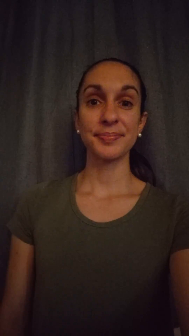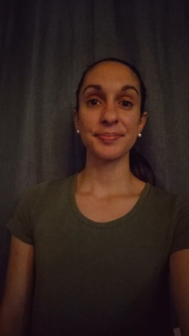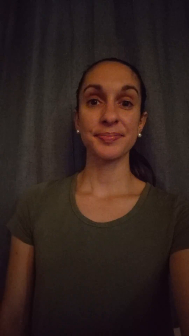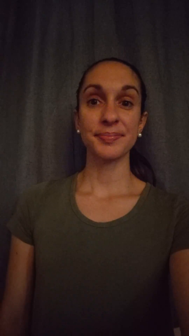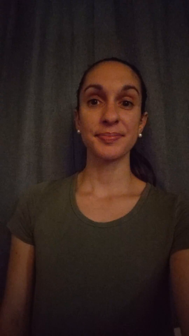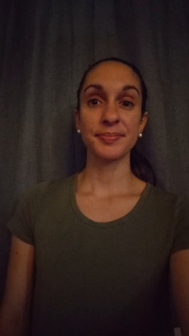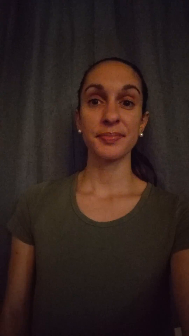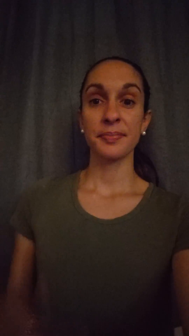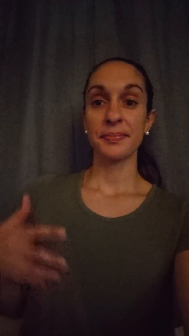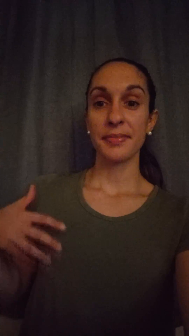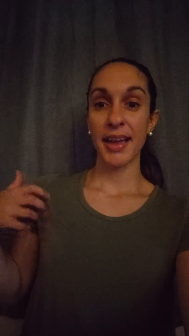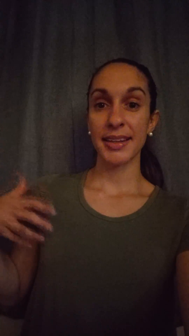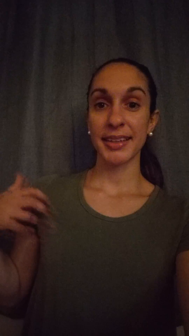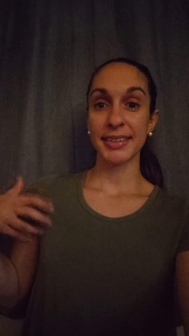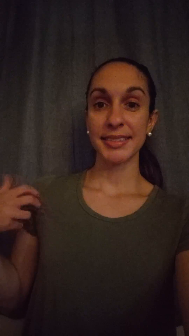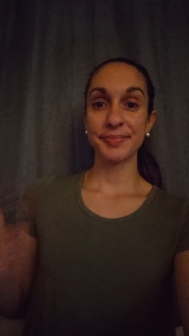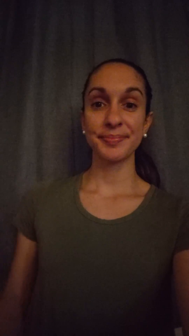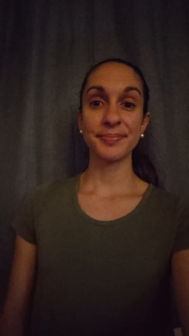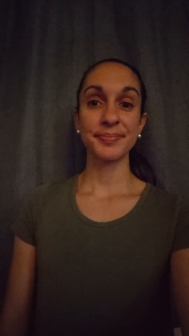monkey